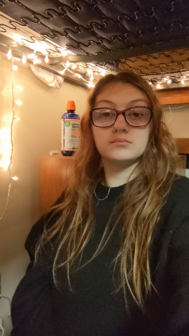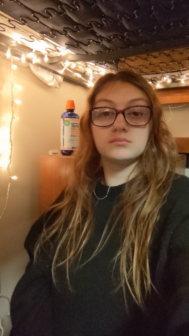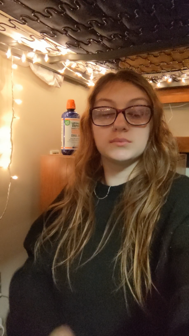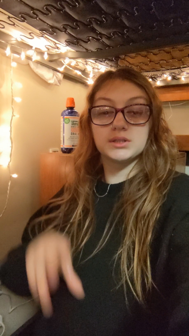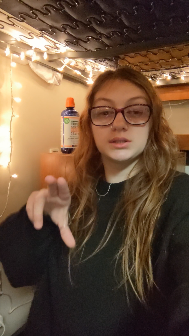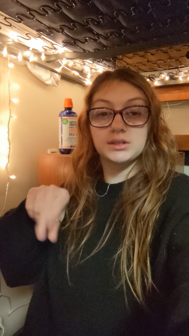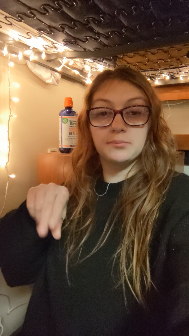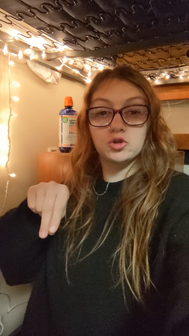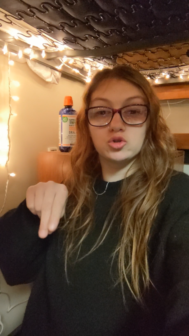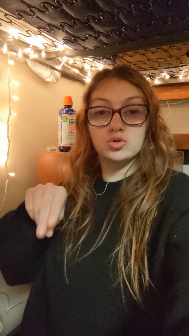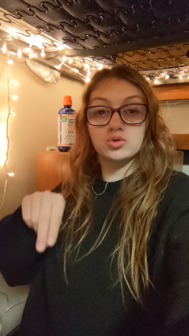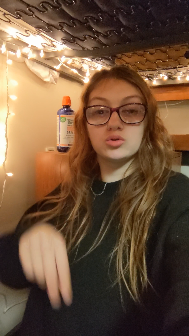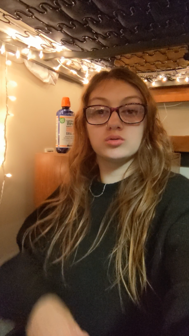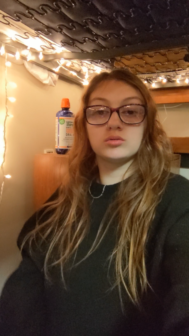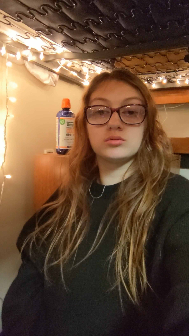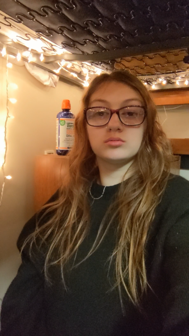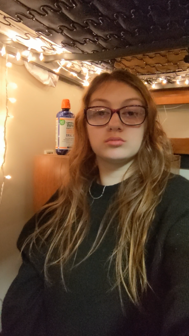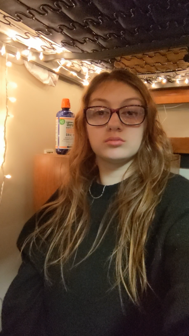diaper